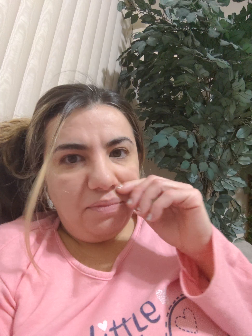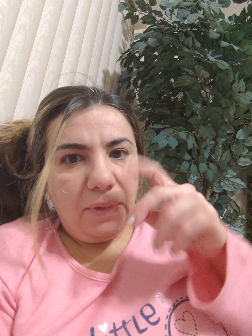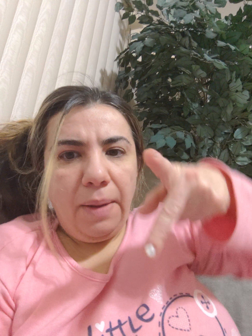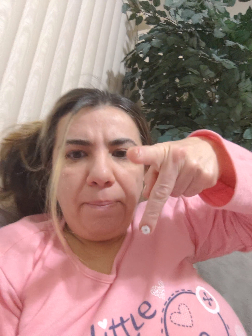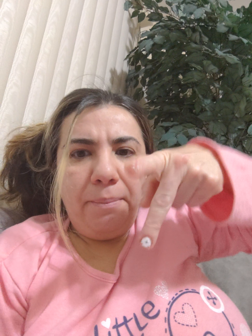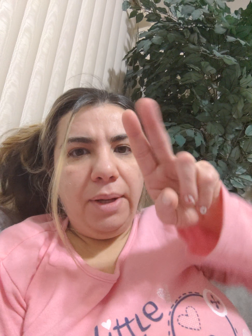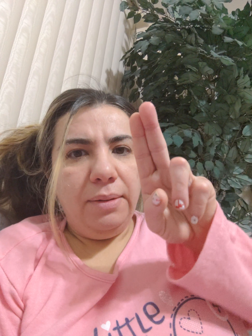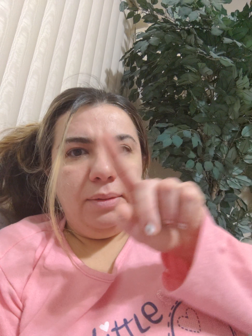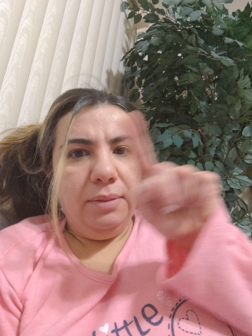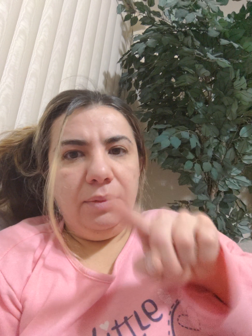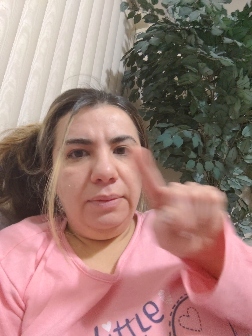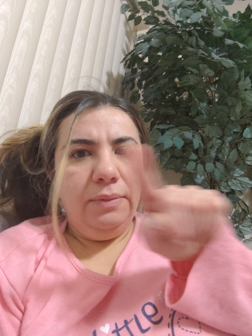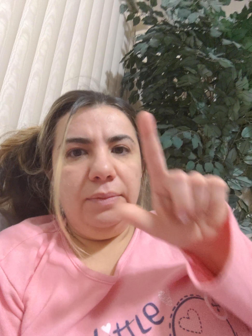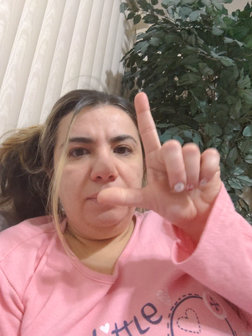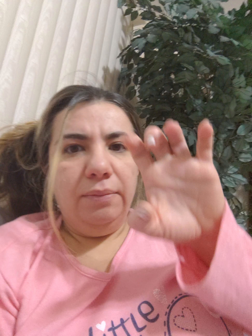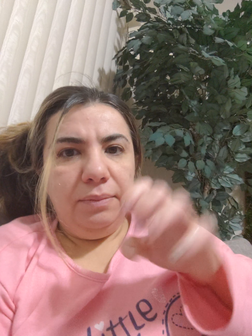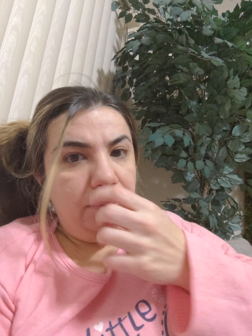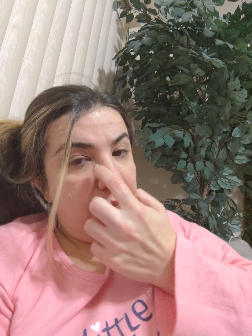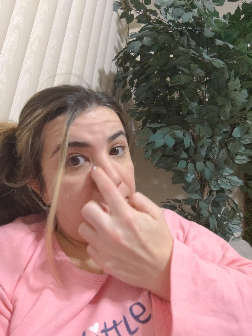puzzle